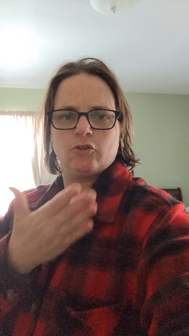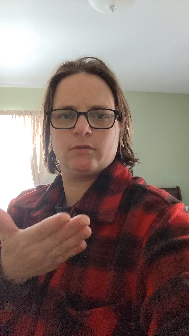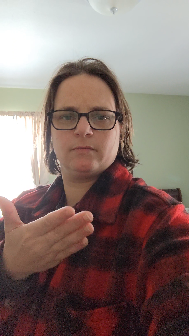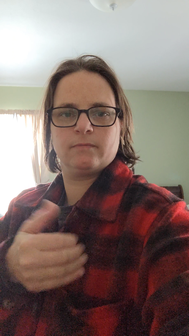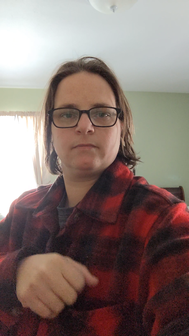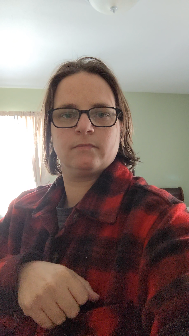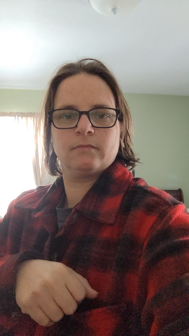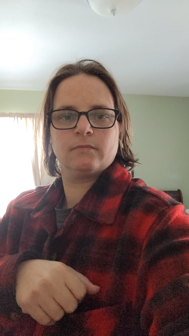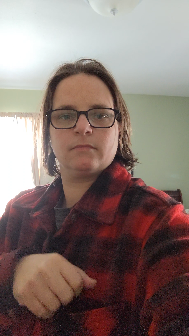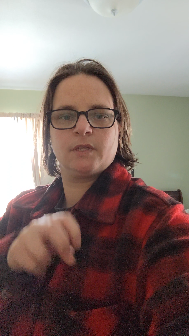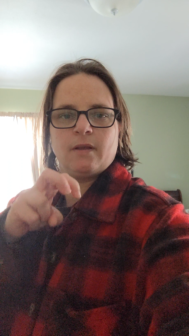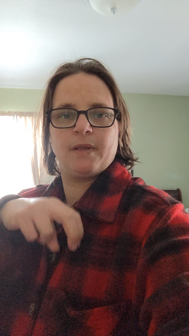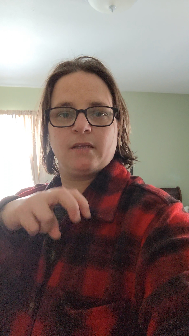potato